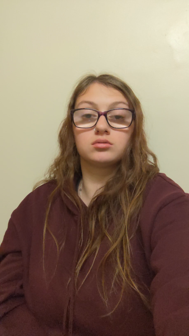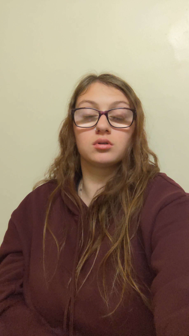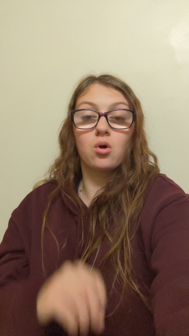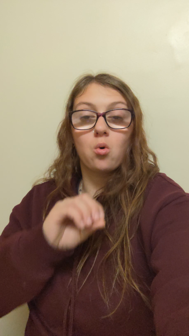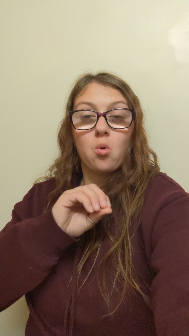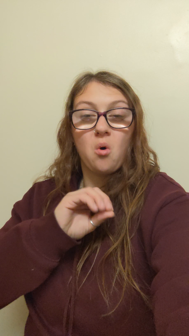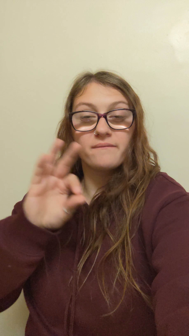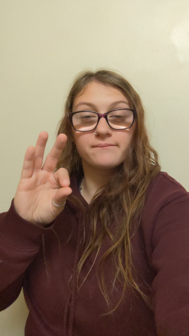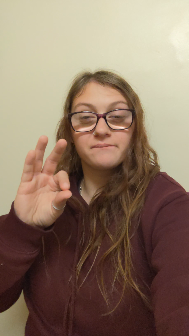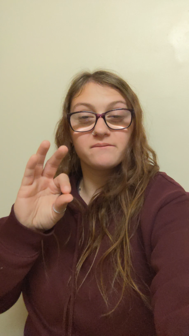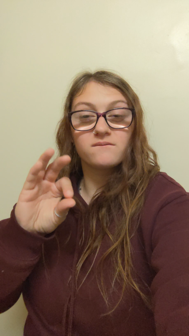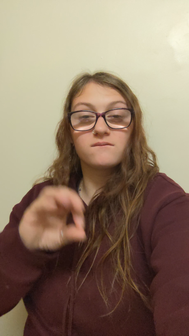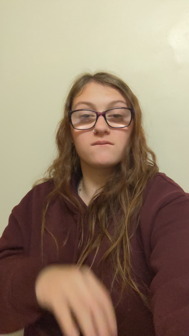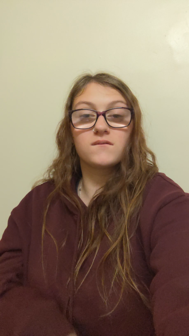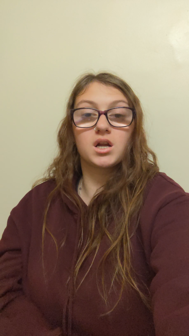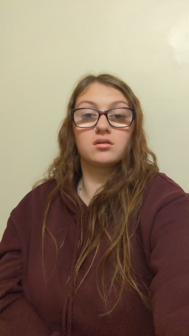off